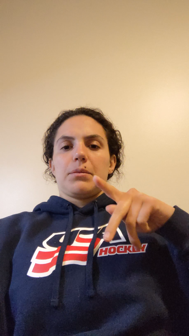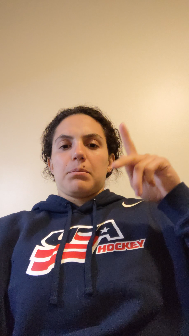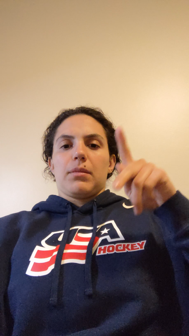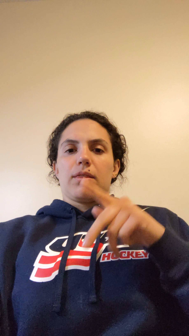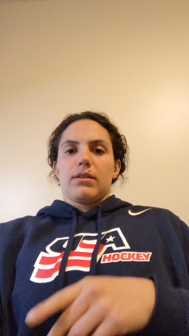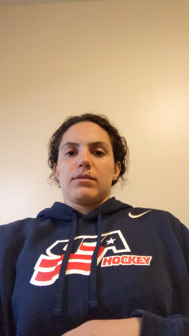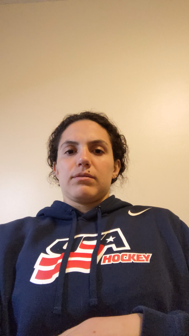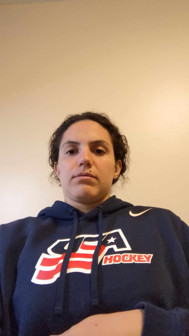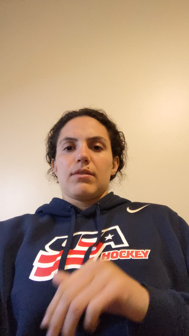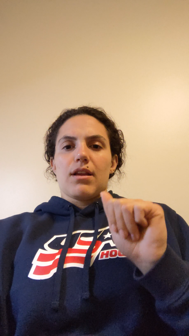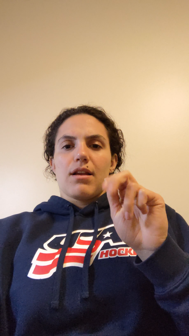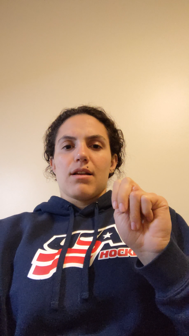an